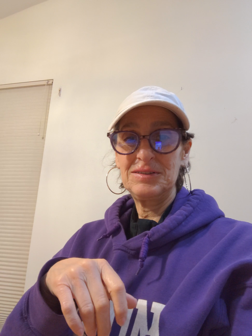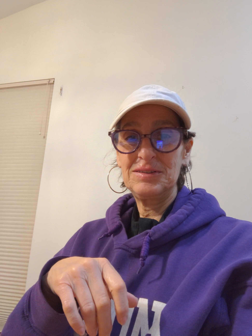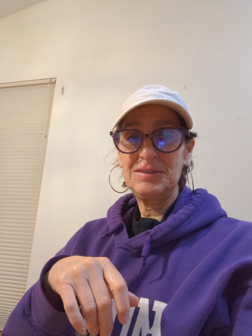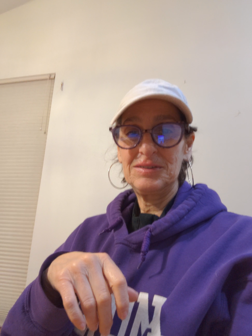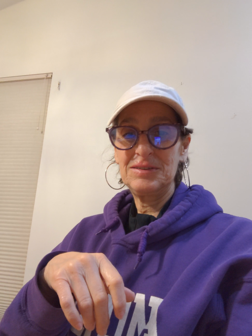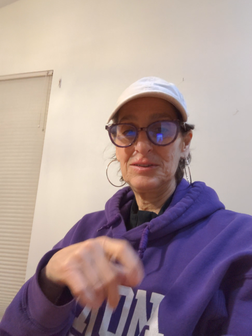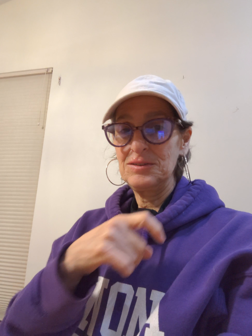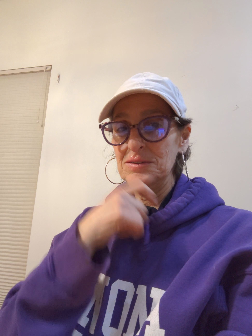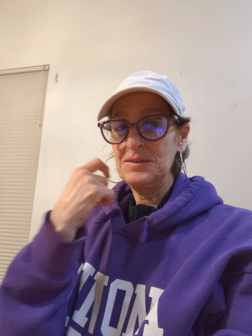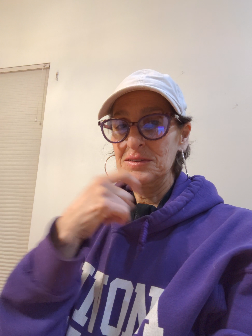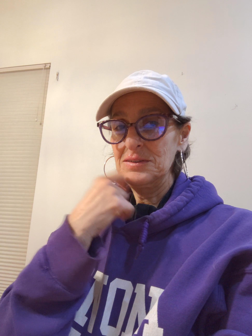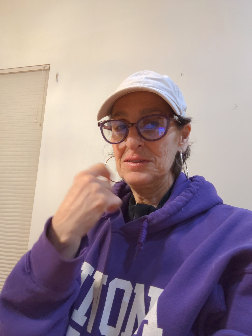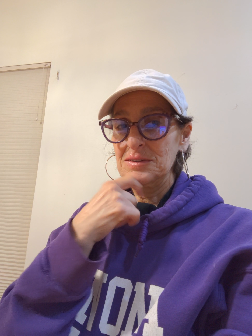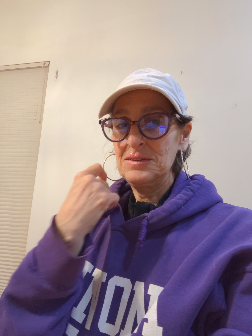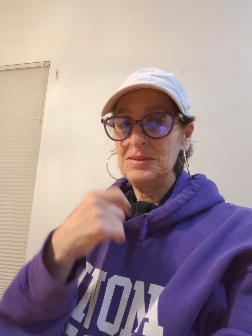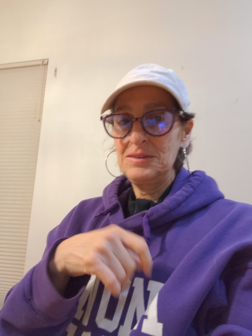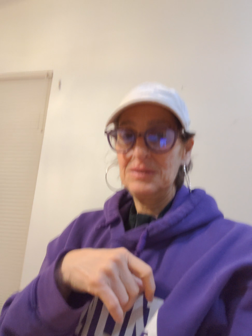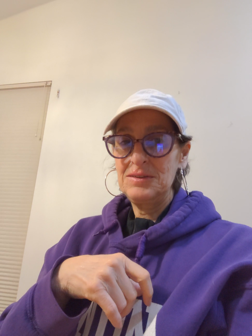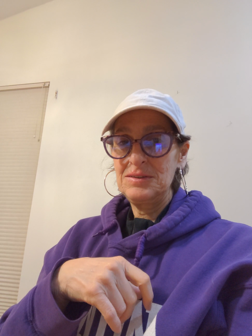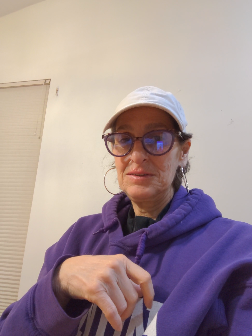dryer